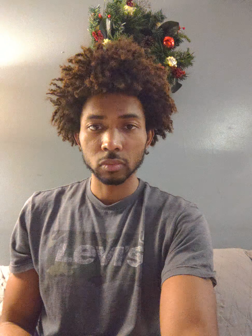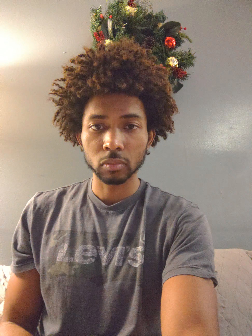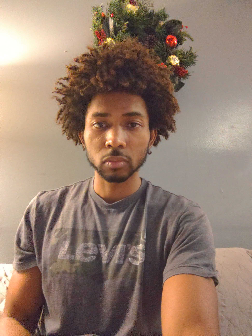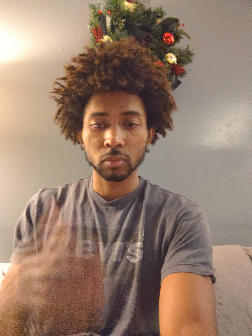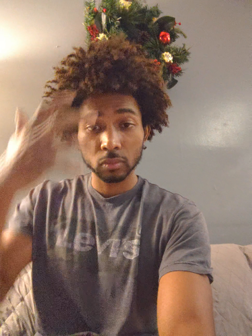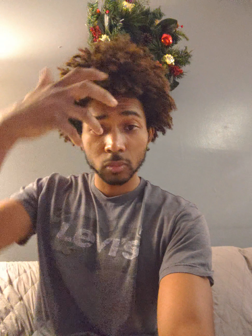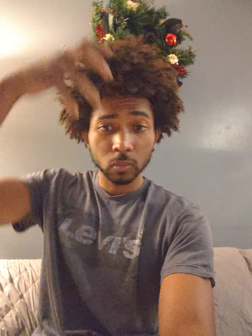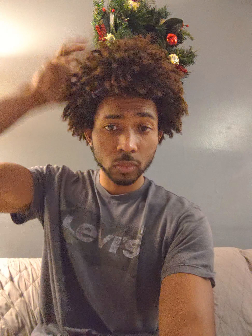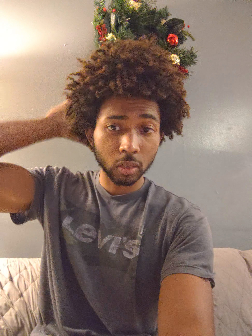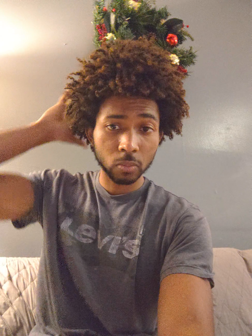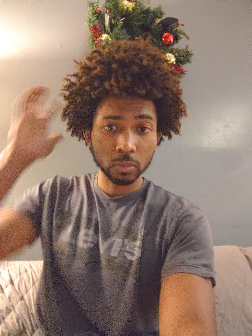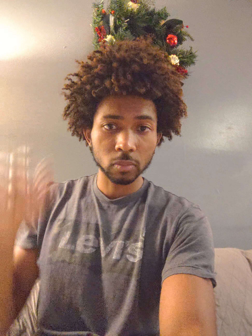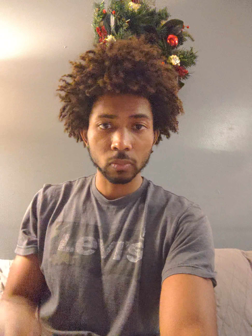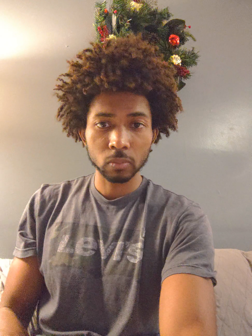lion